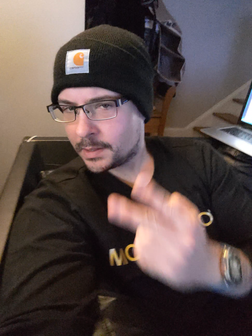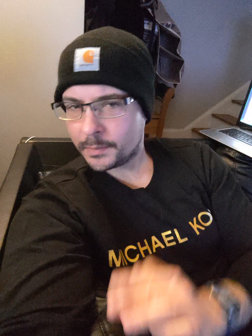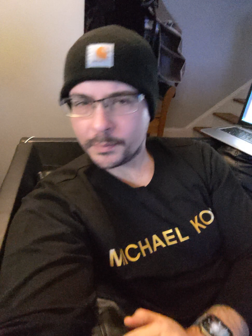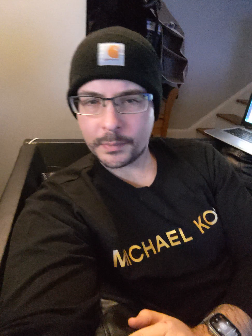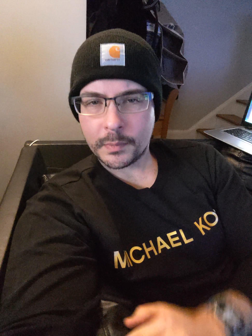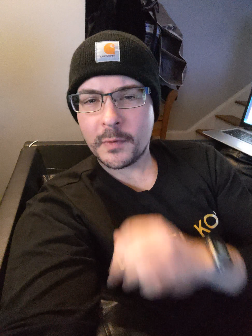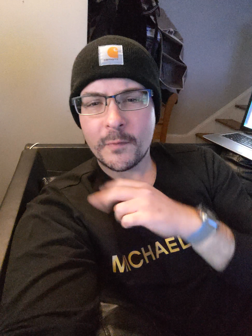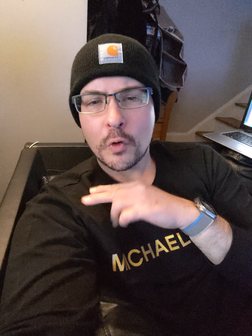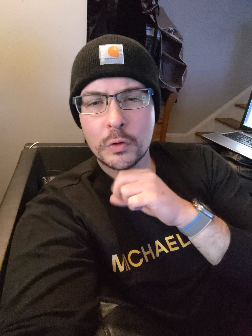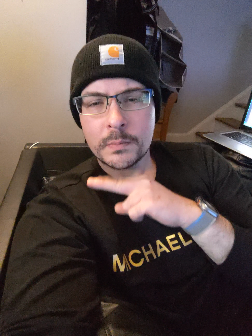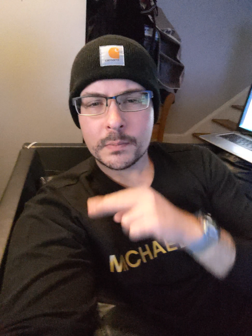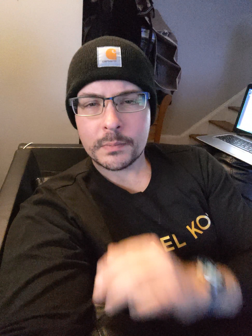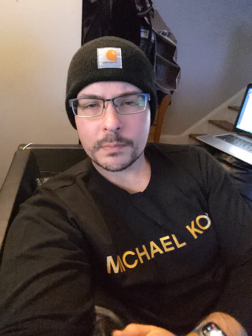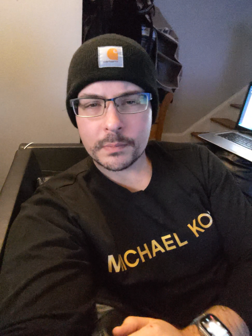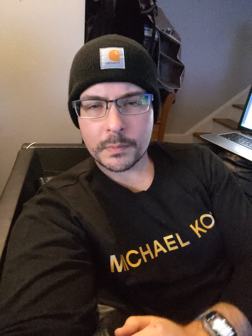frog